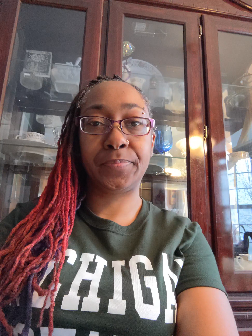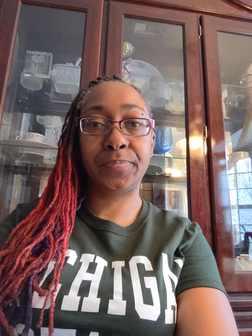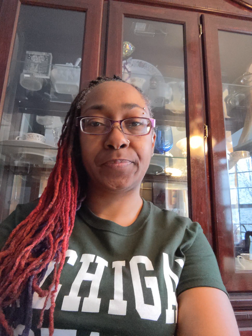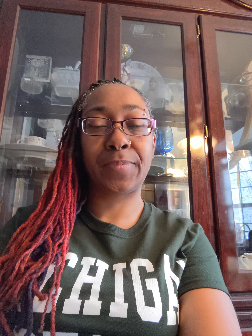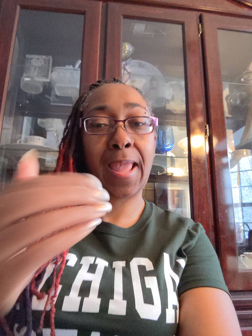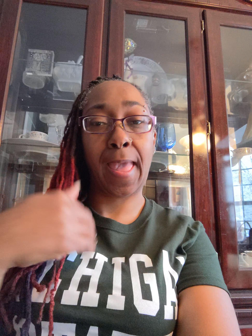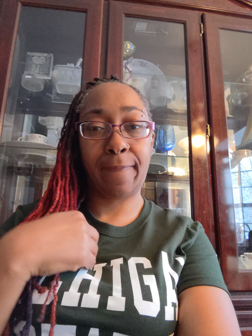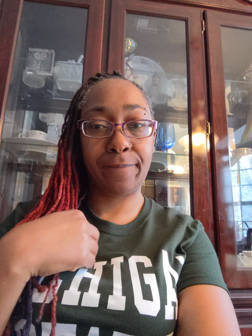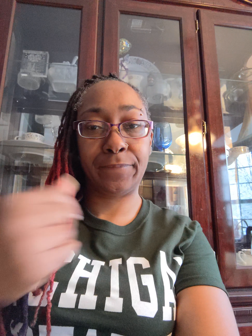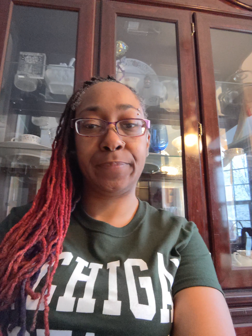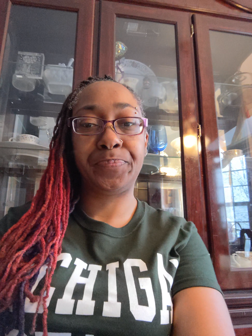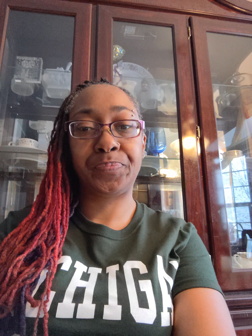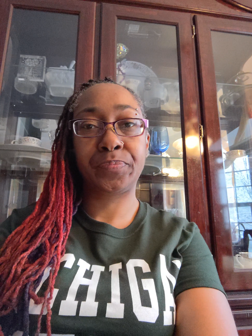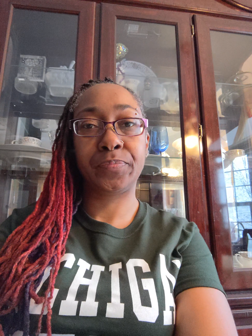have